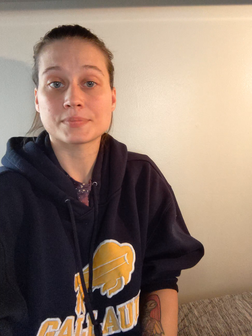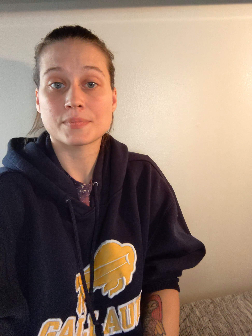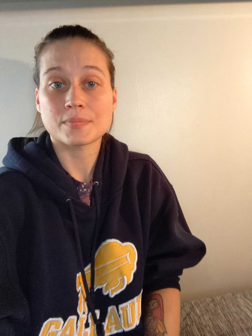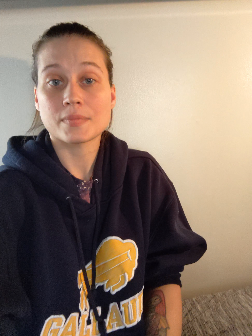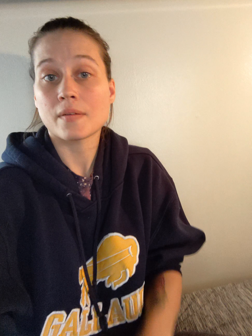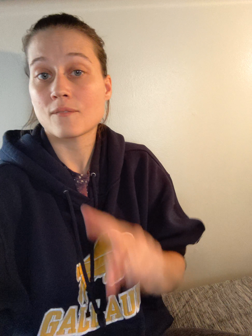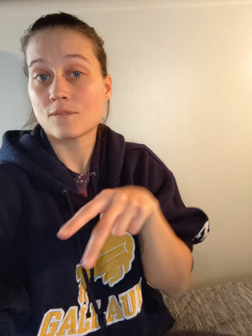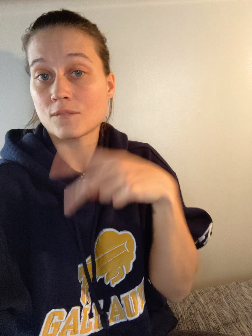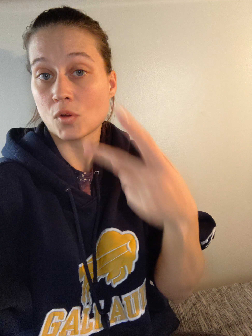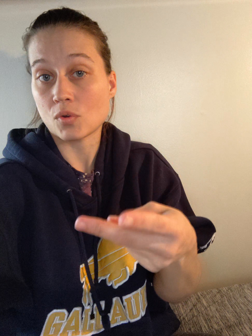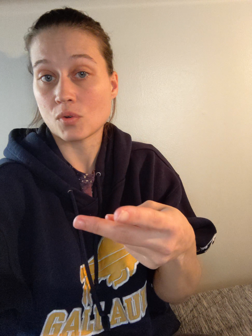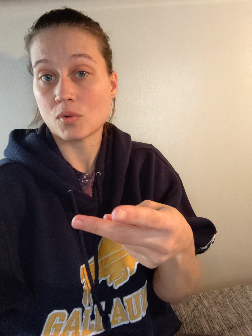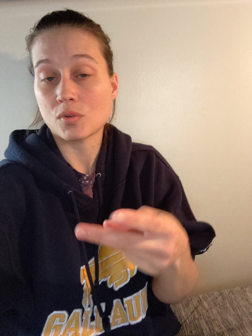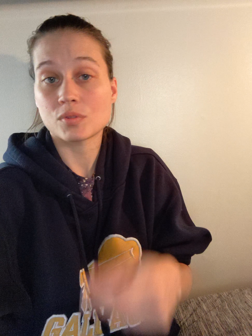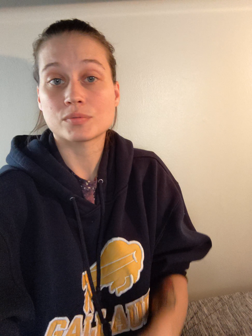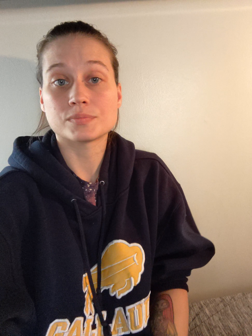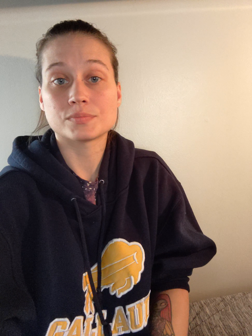fall